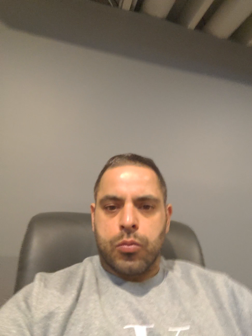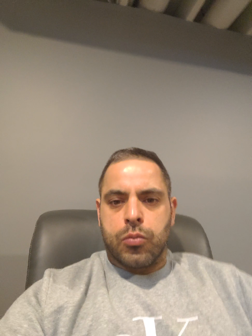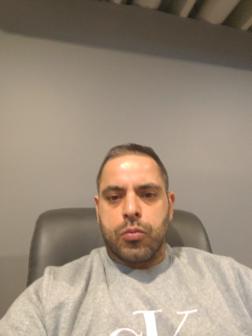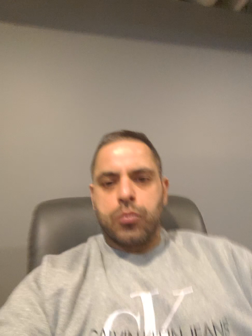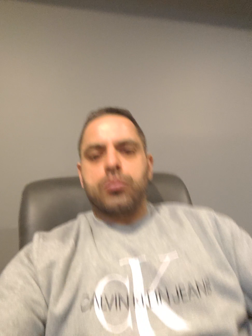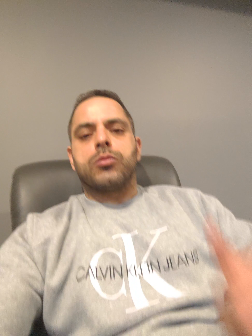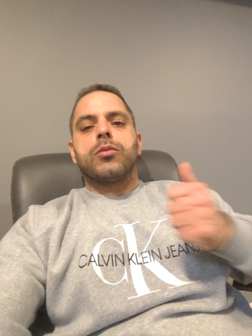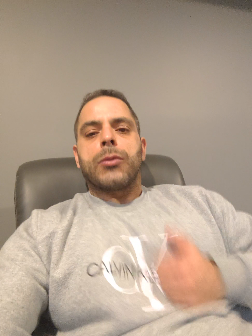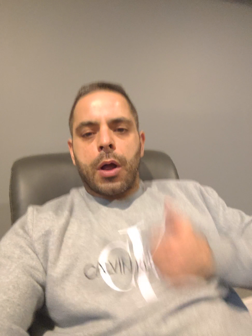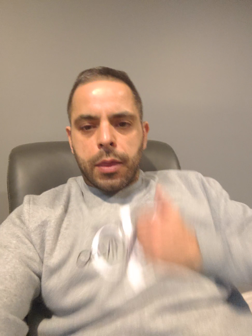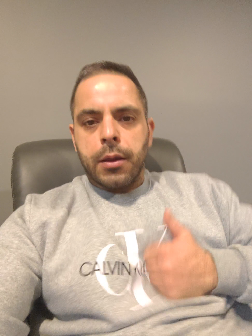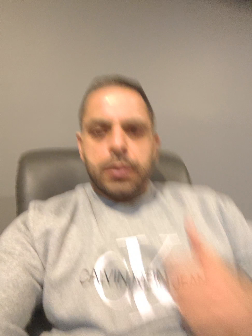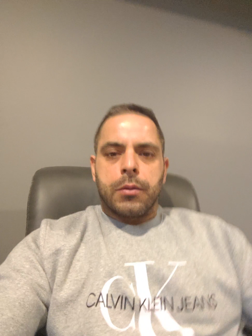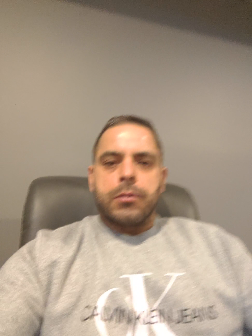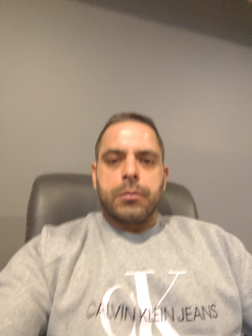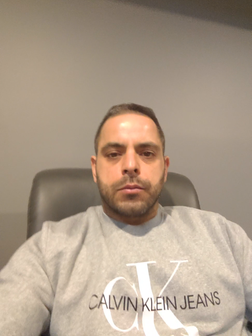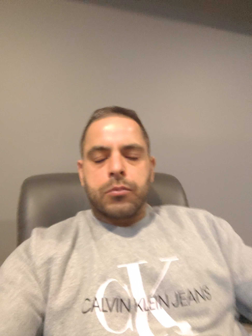bath